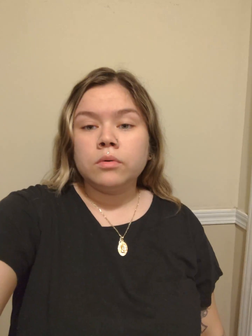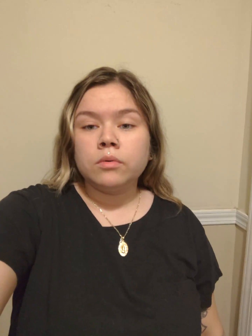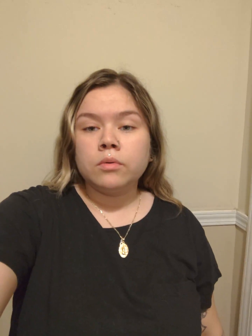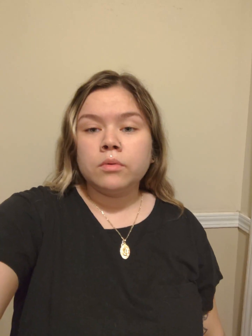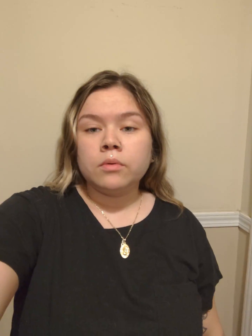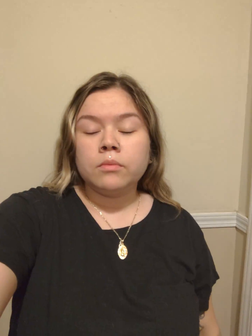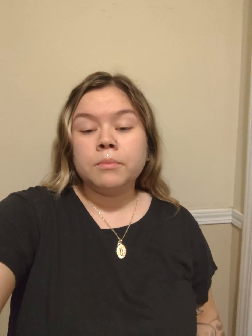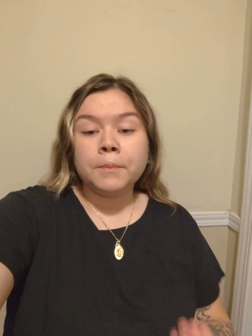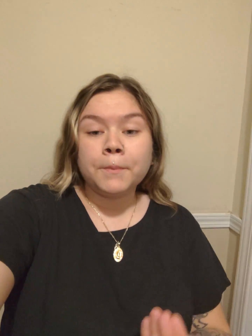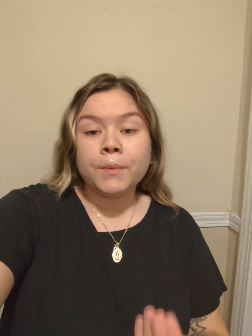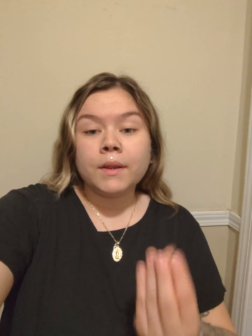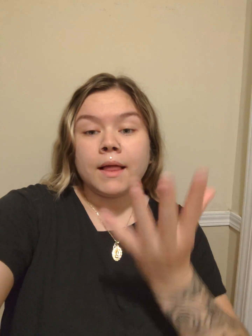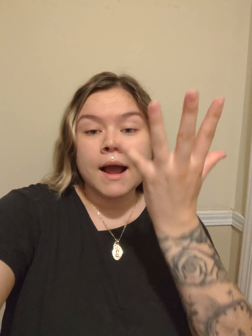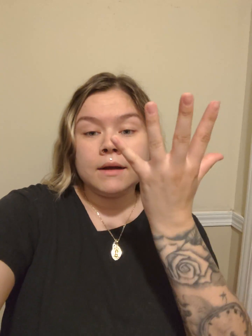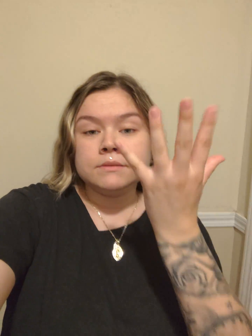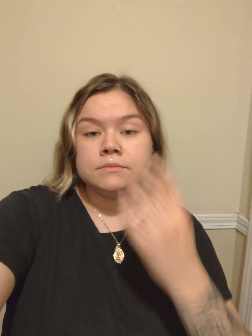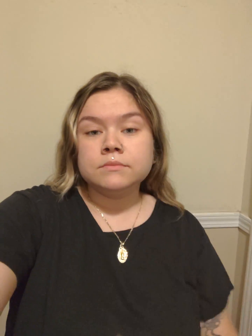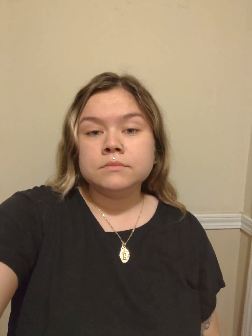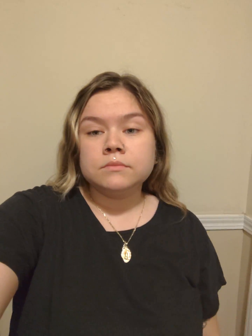plants